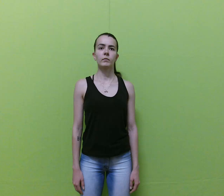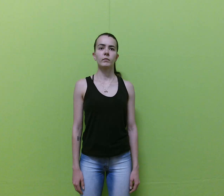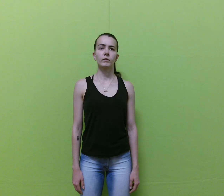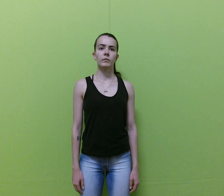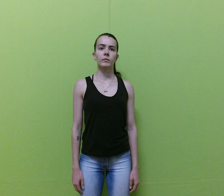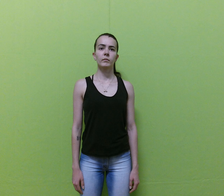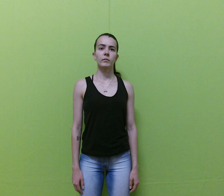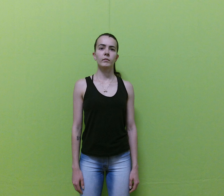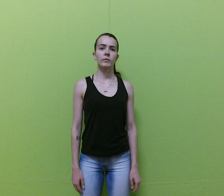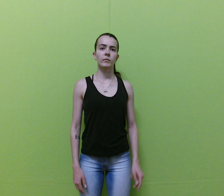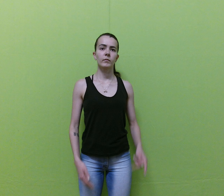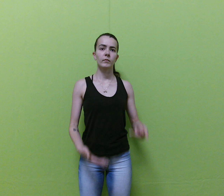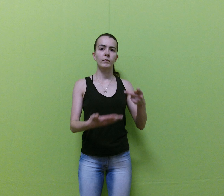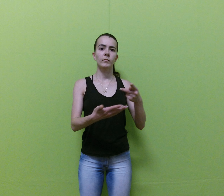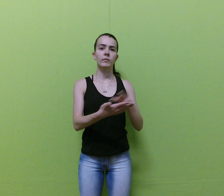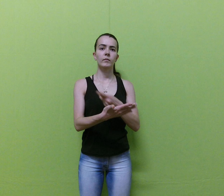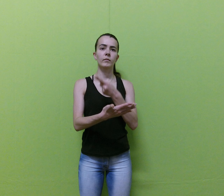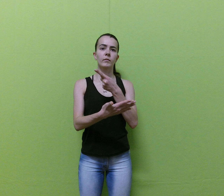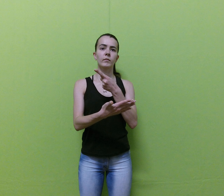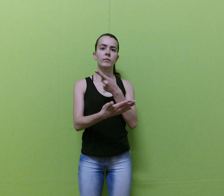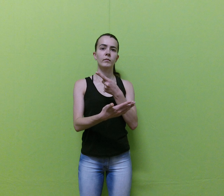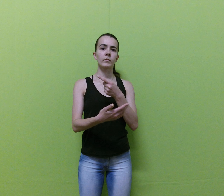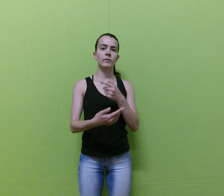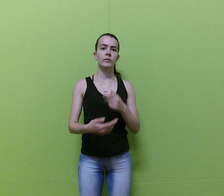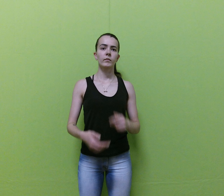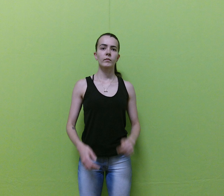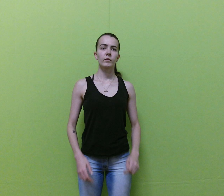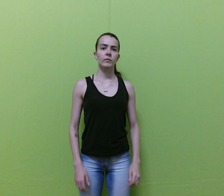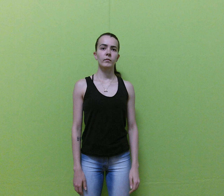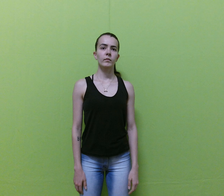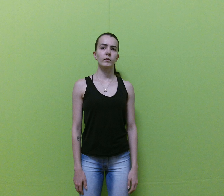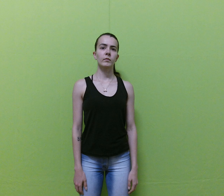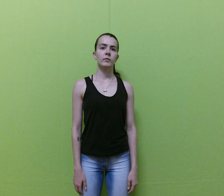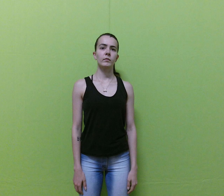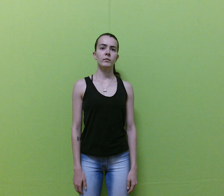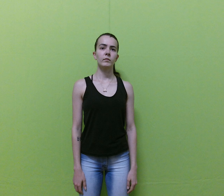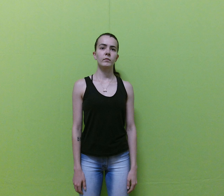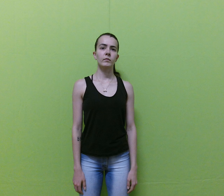acontecer